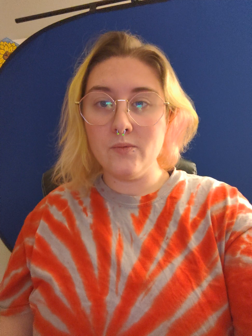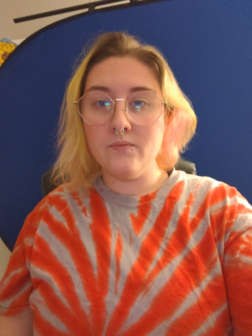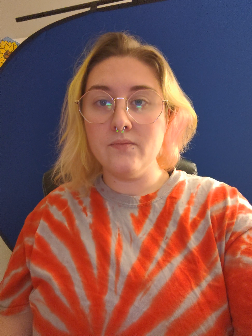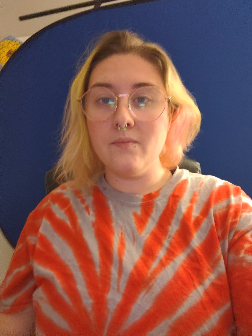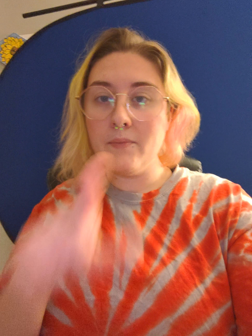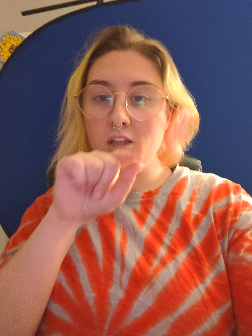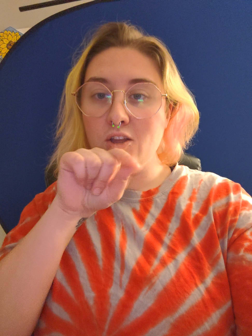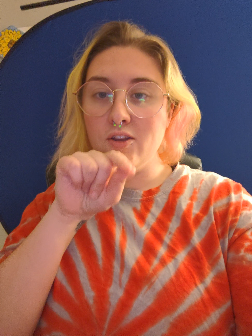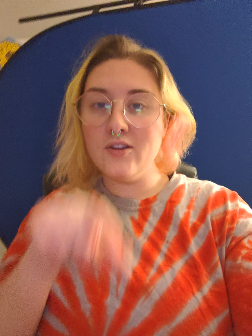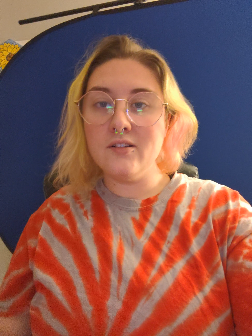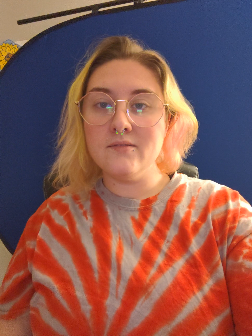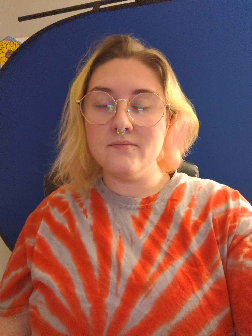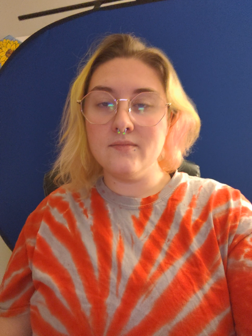bird